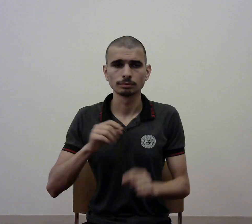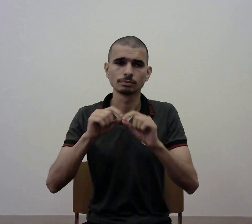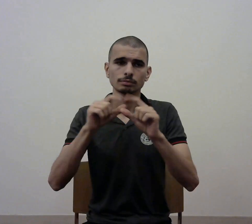məktəb